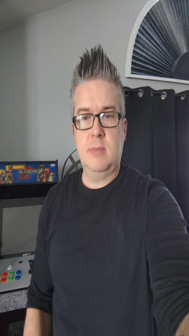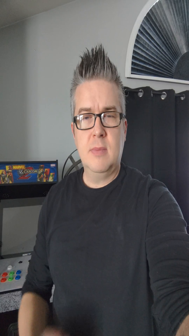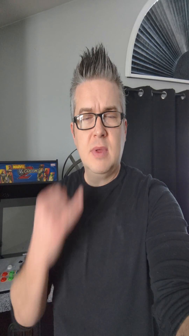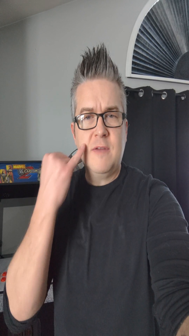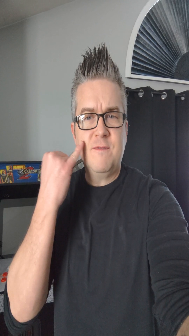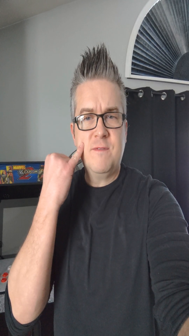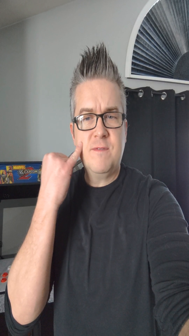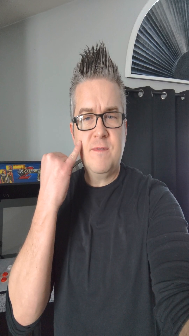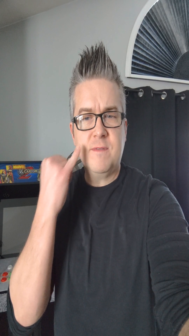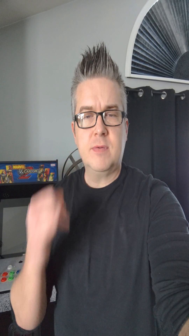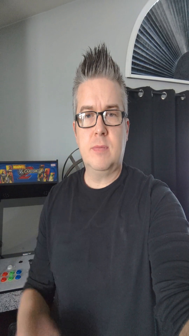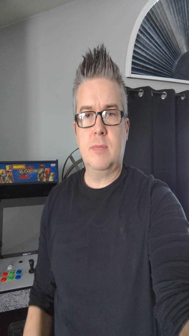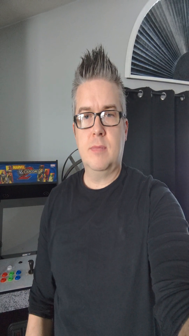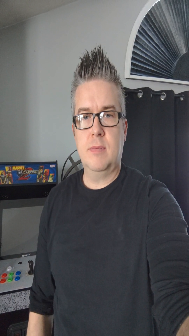if